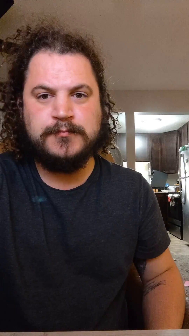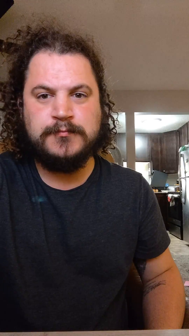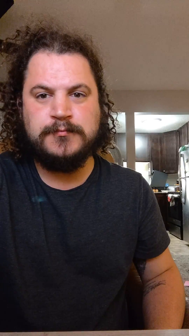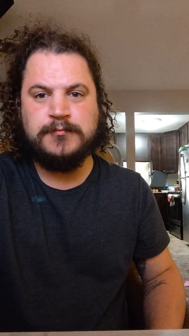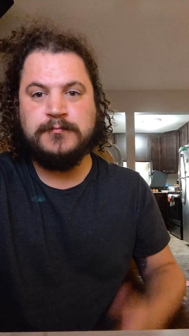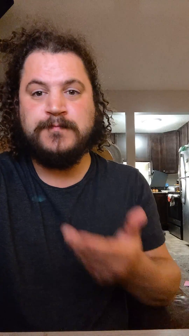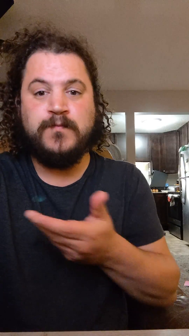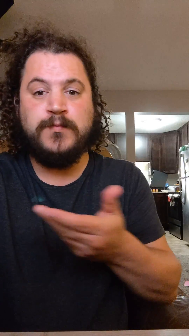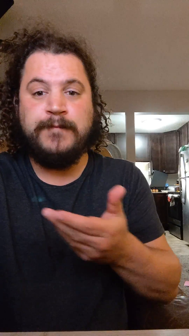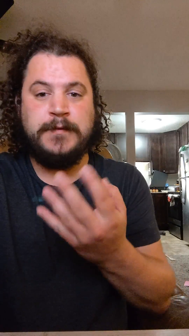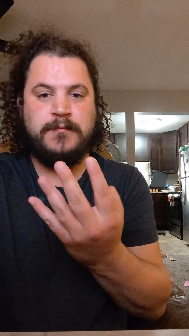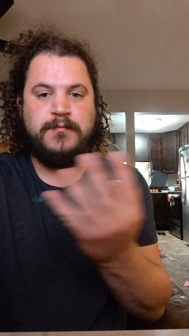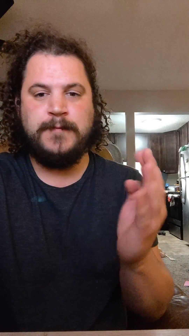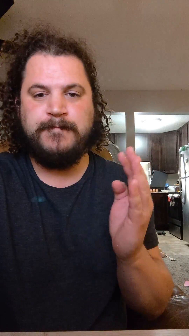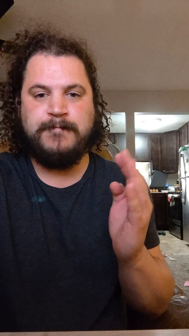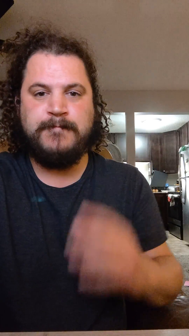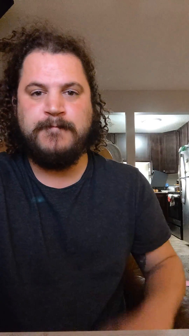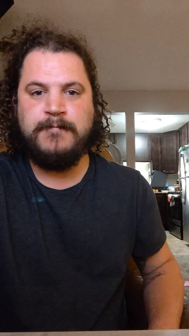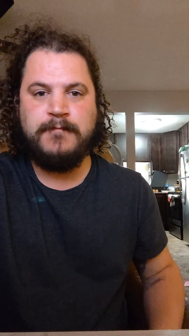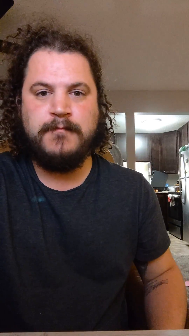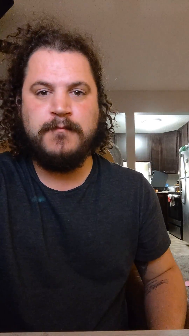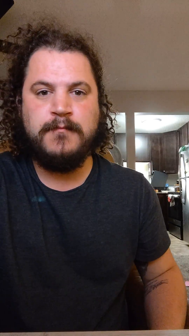crib